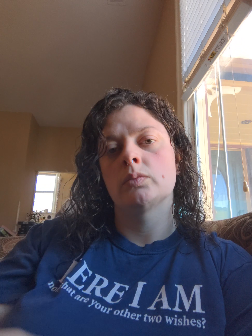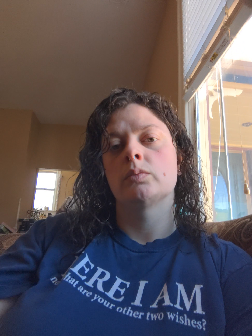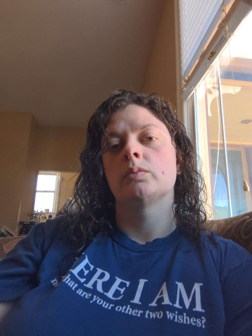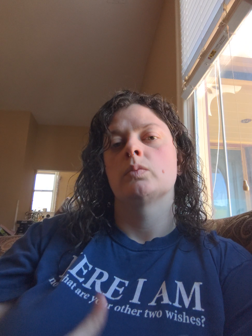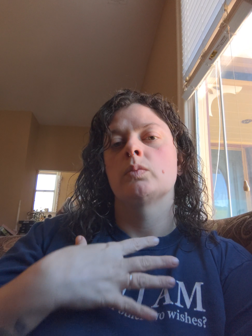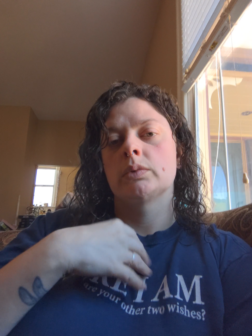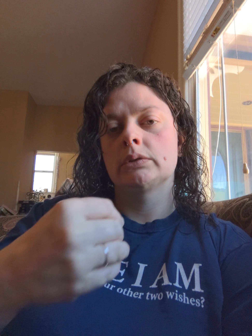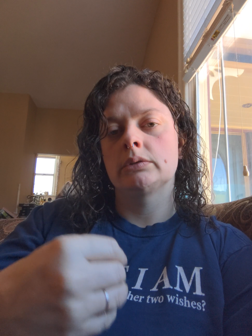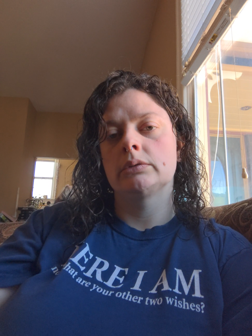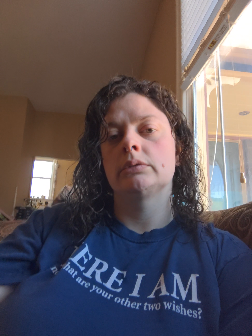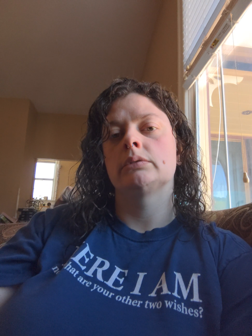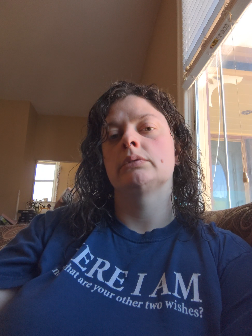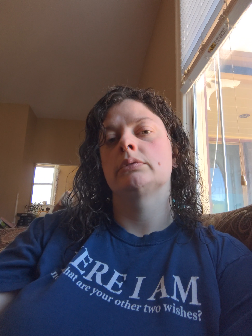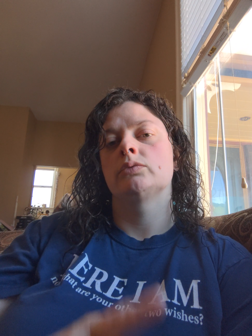white